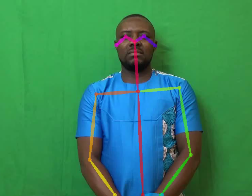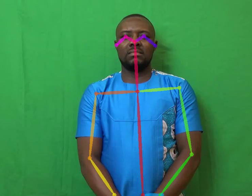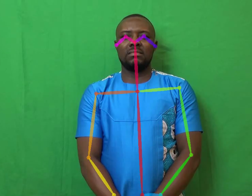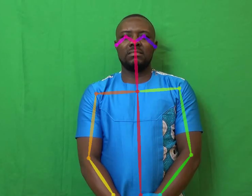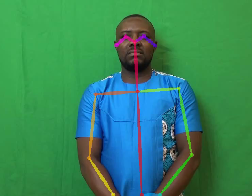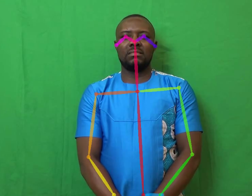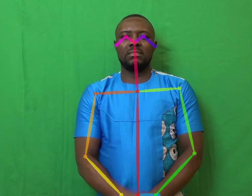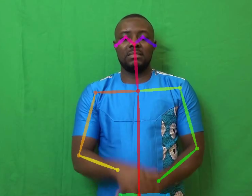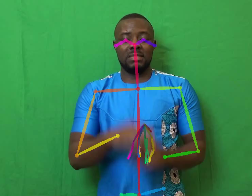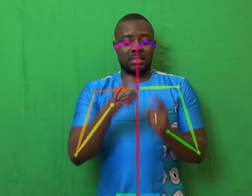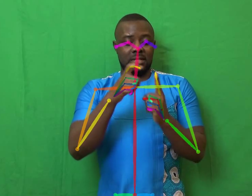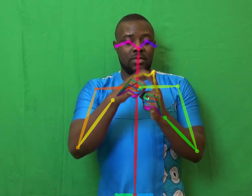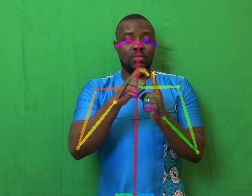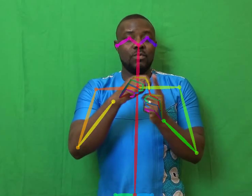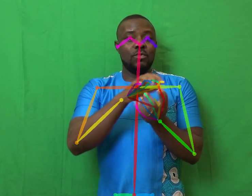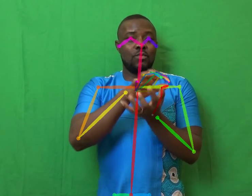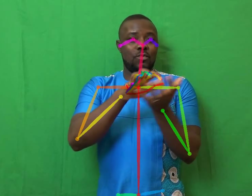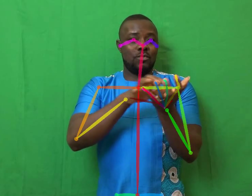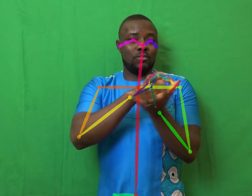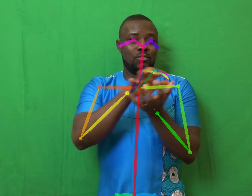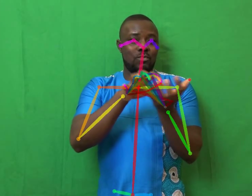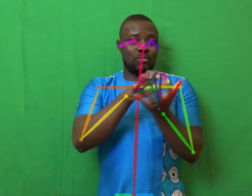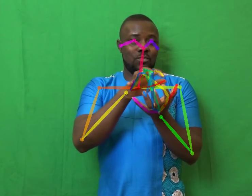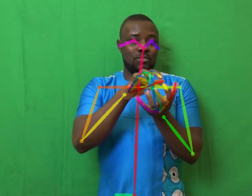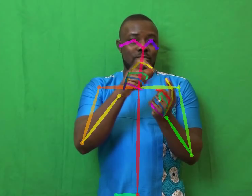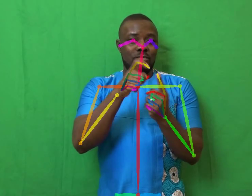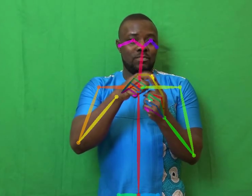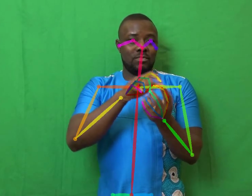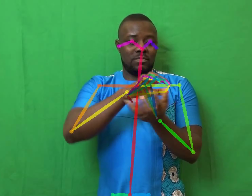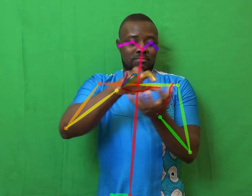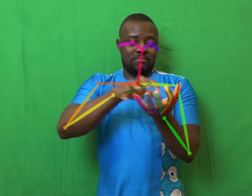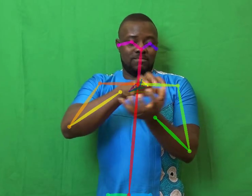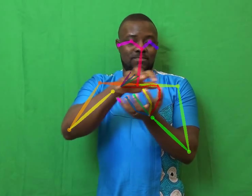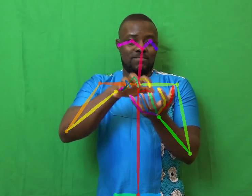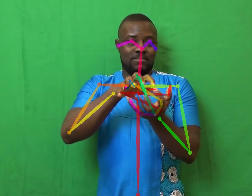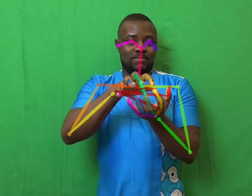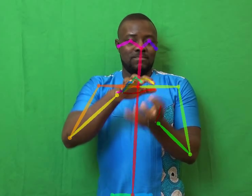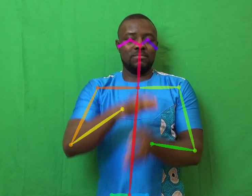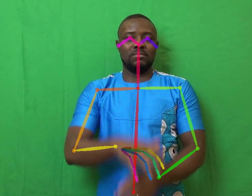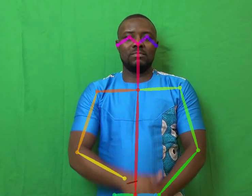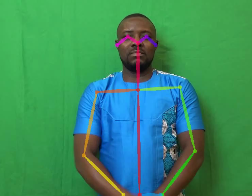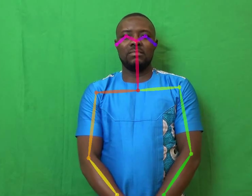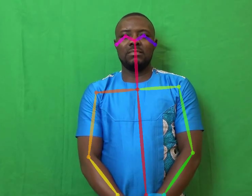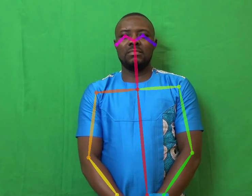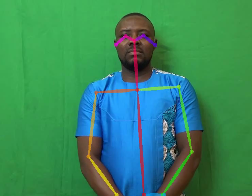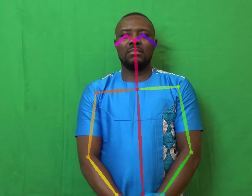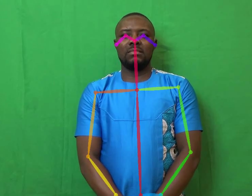jollof rice